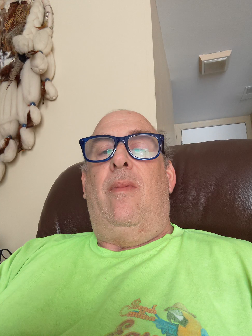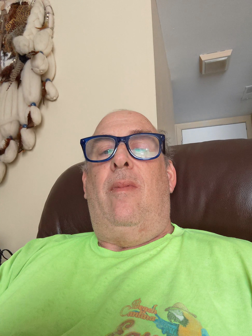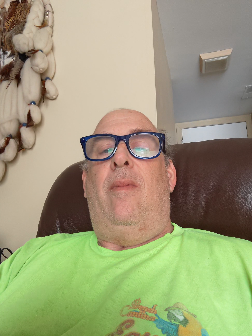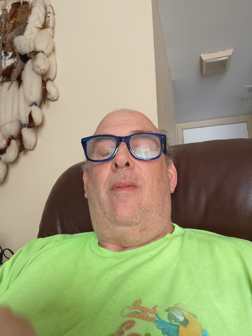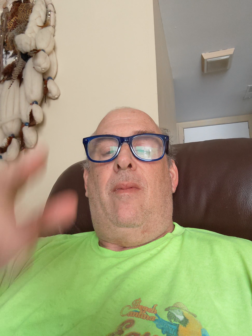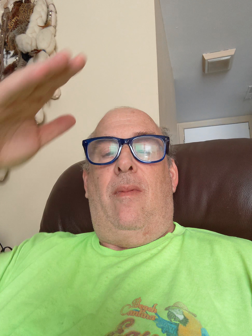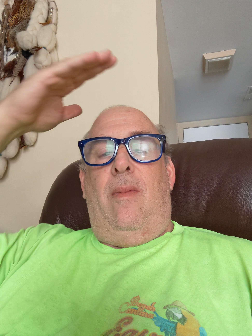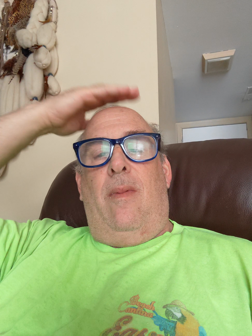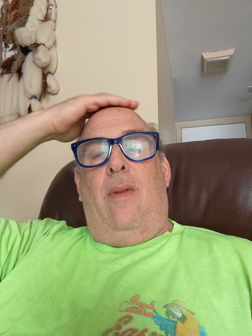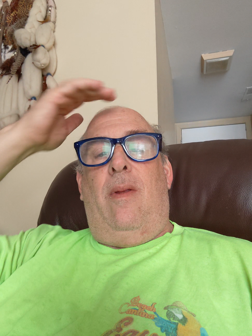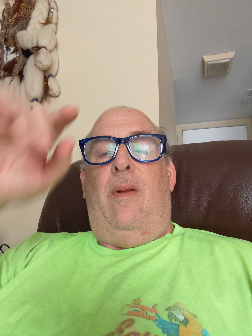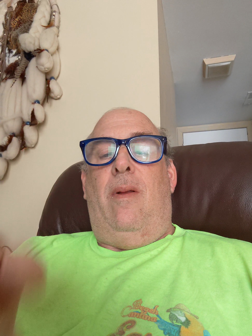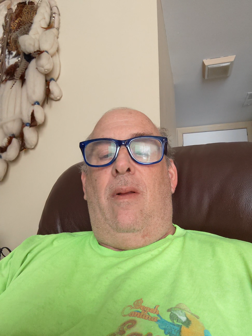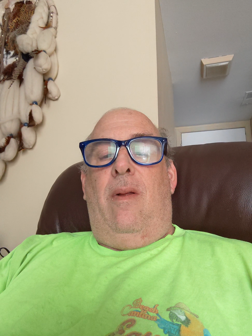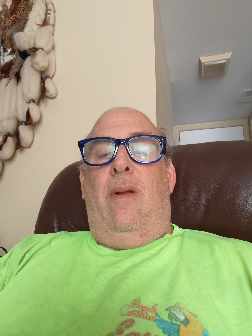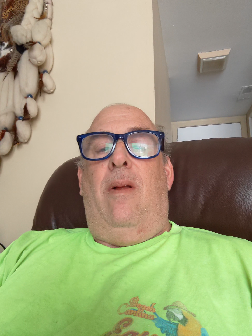hat